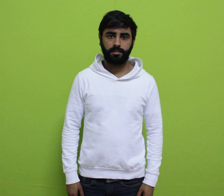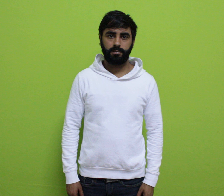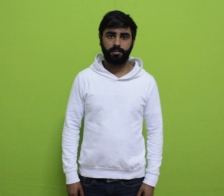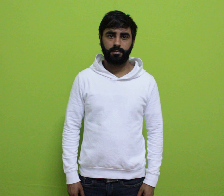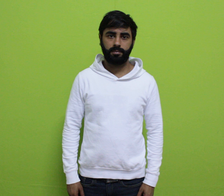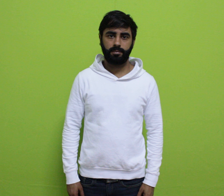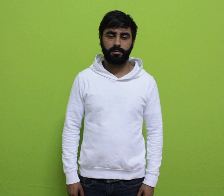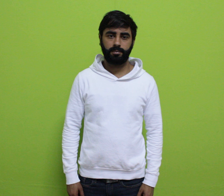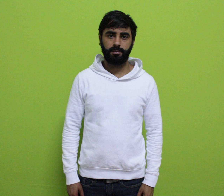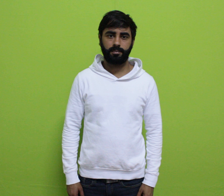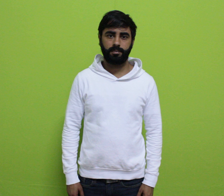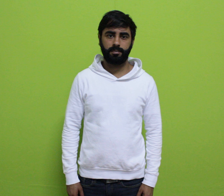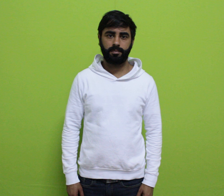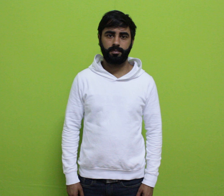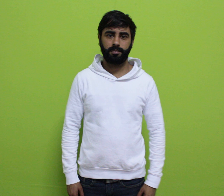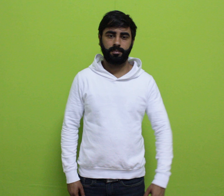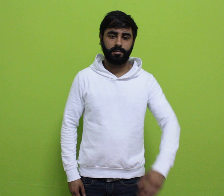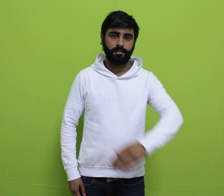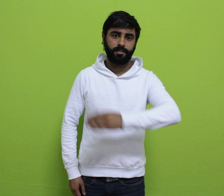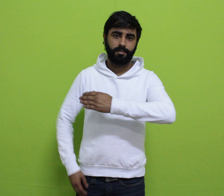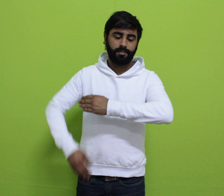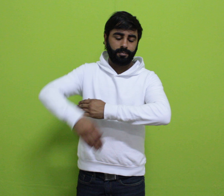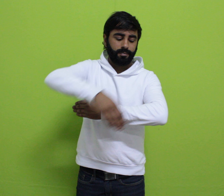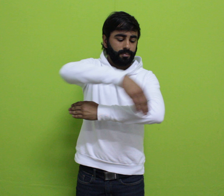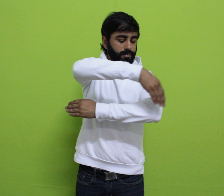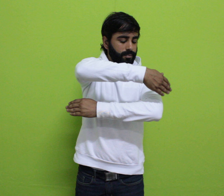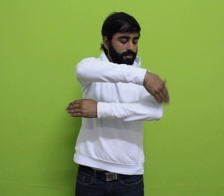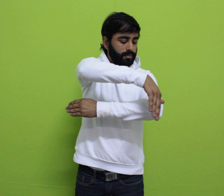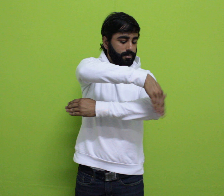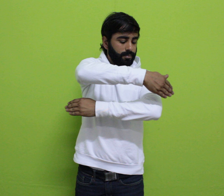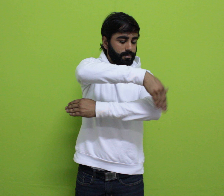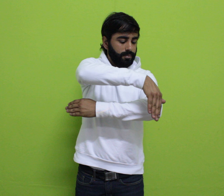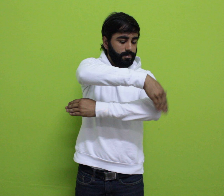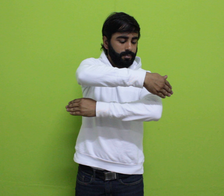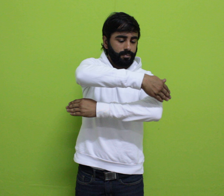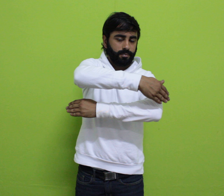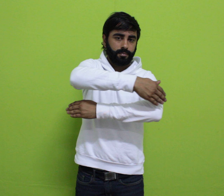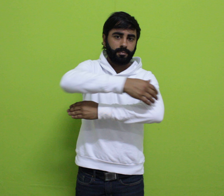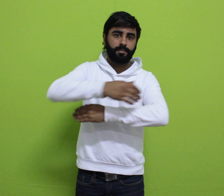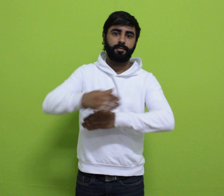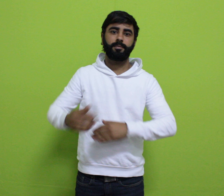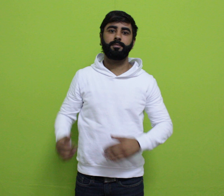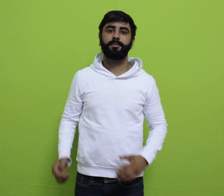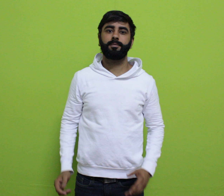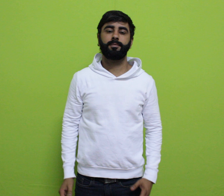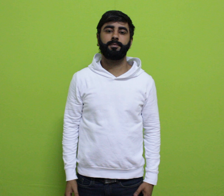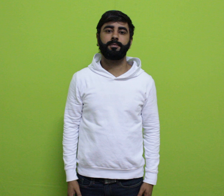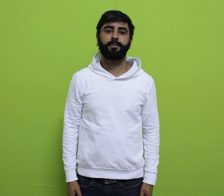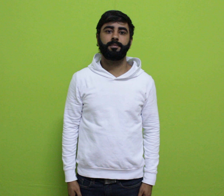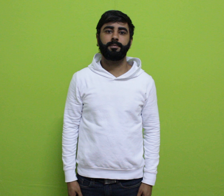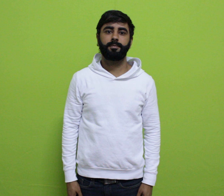esquina